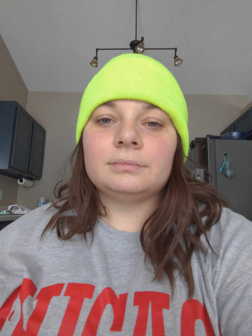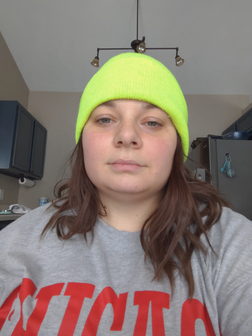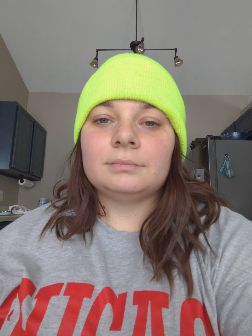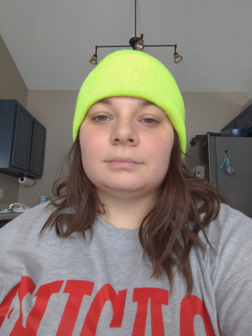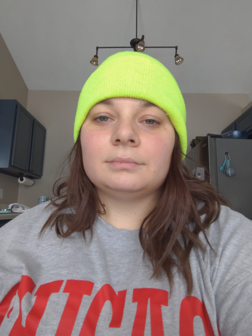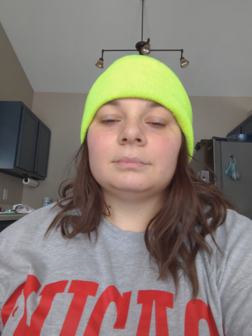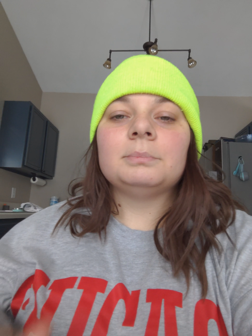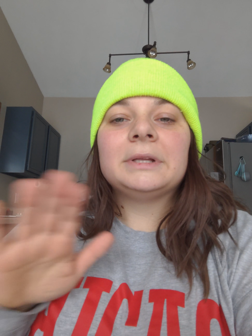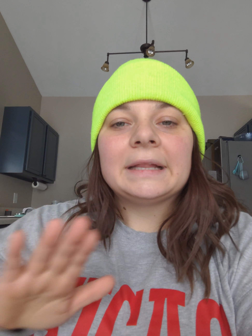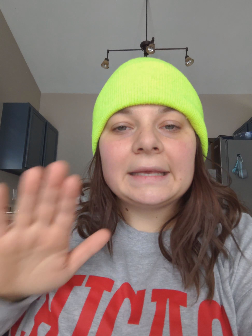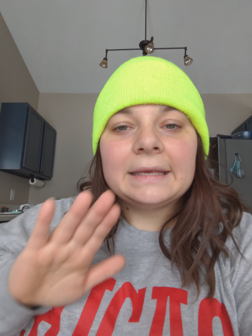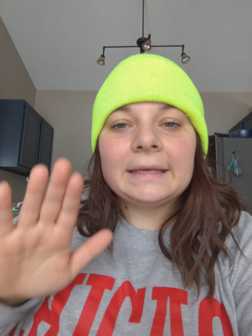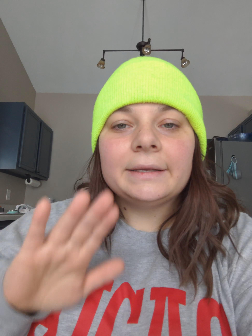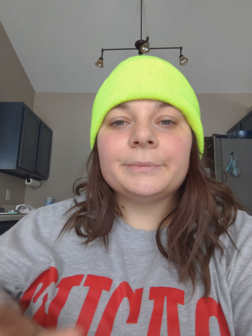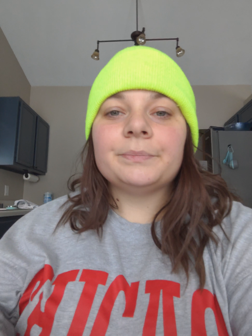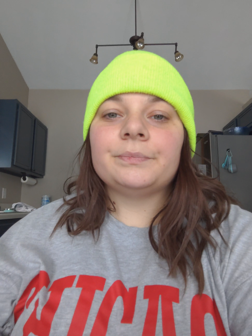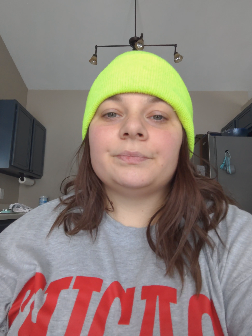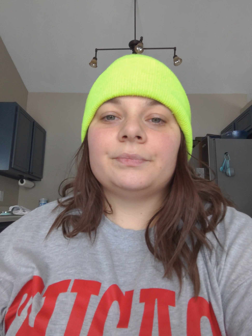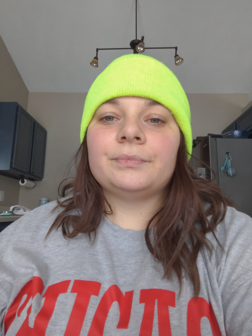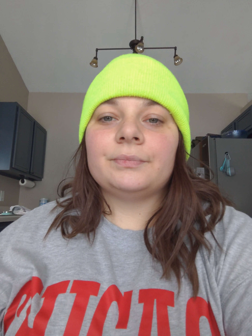clean